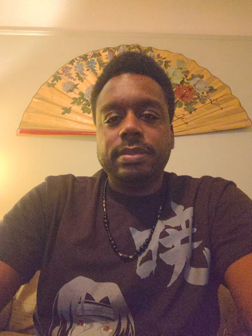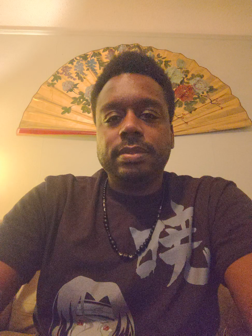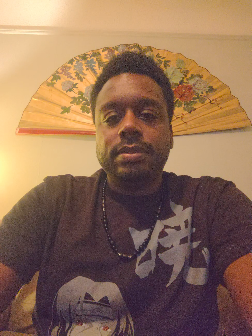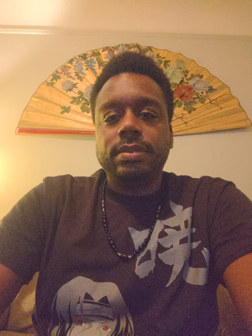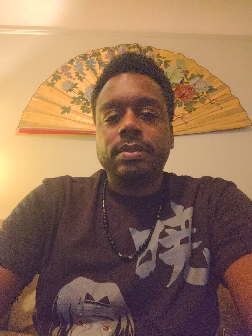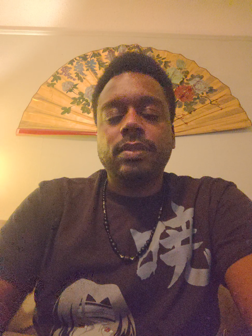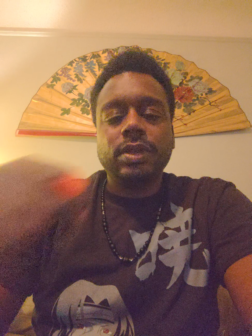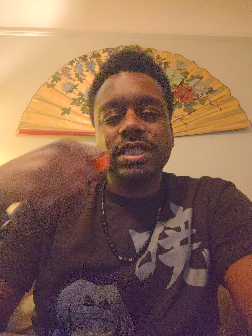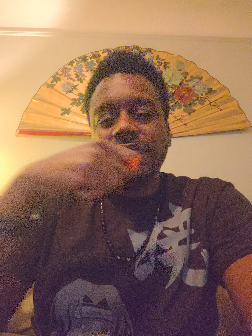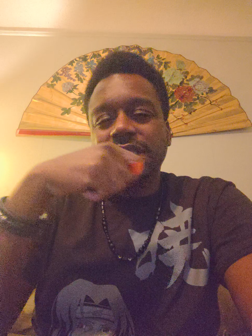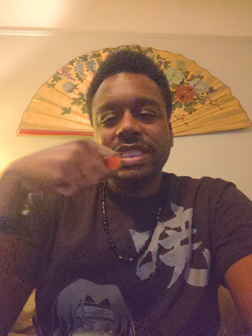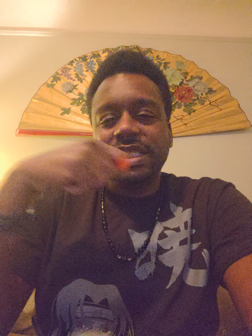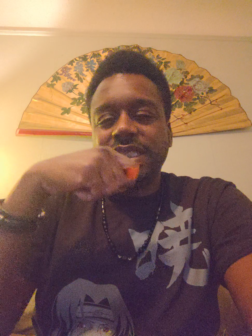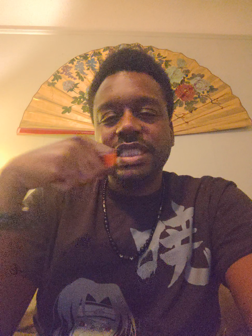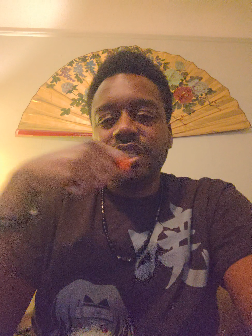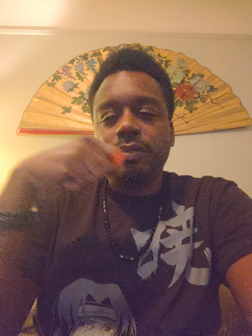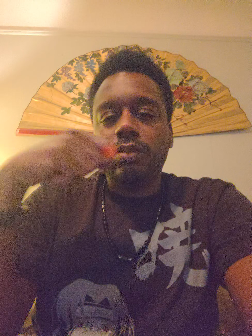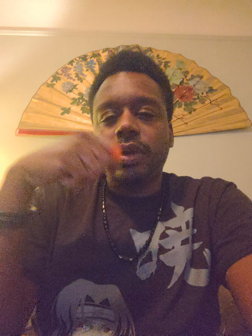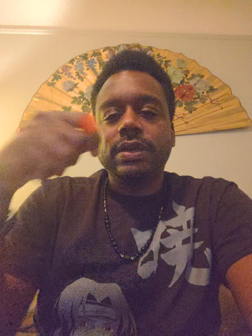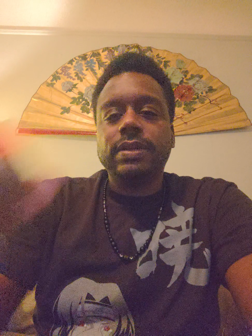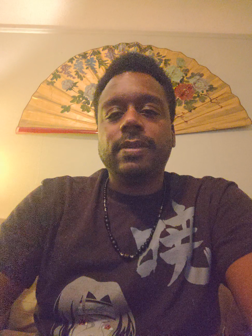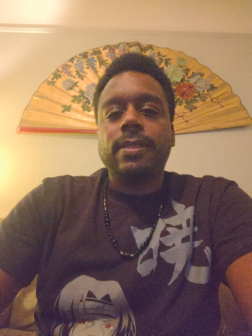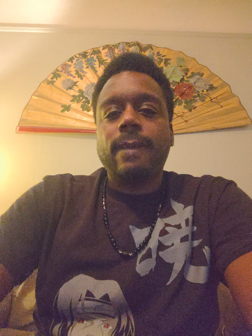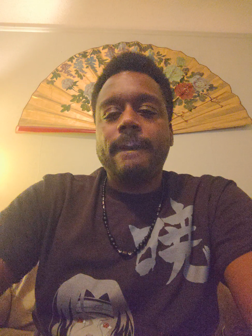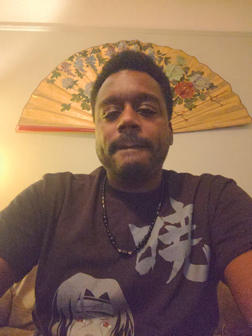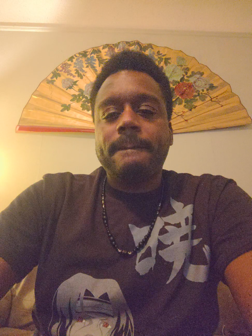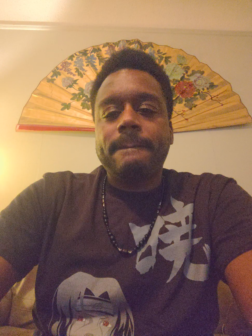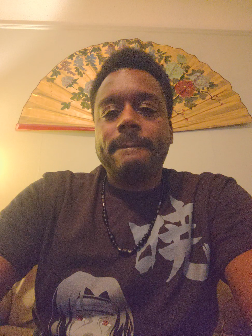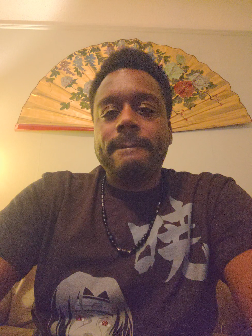toothbrush